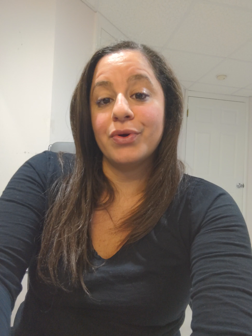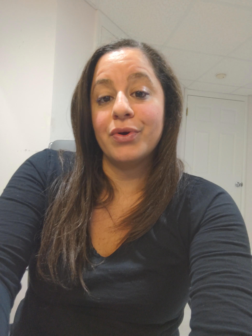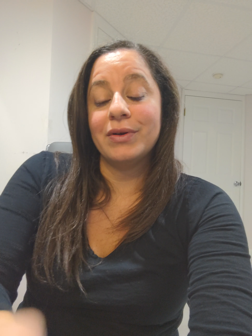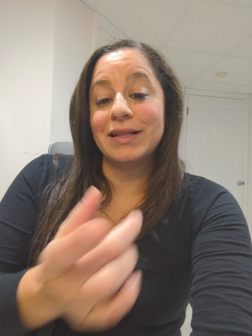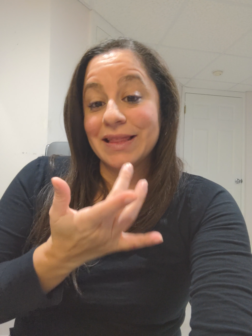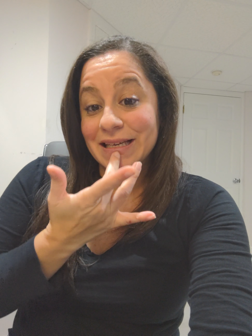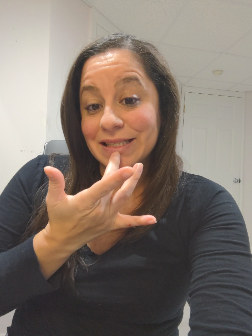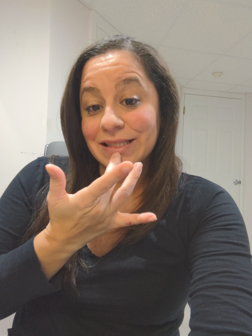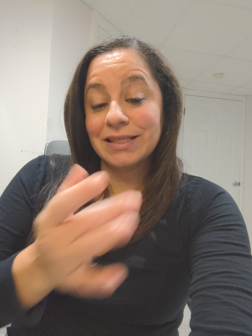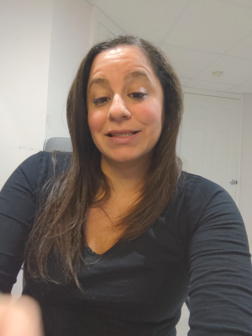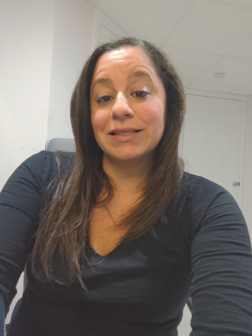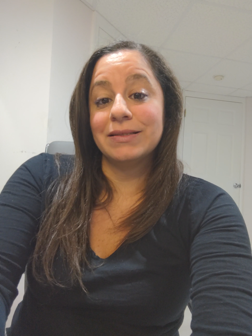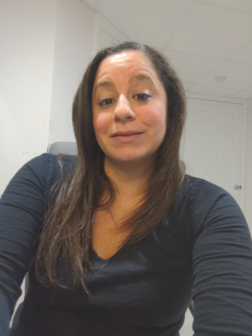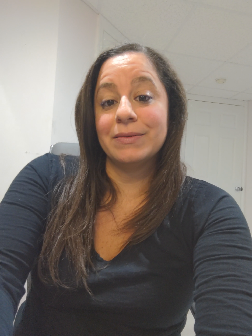taste